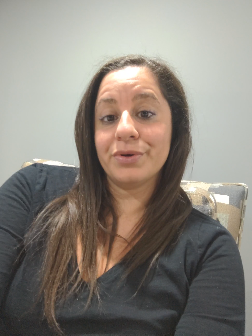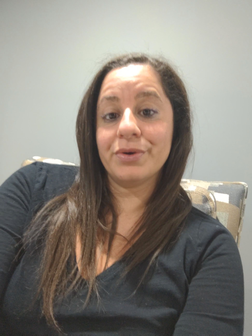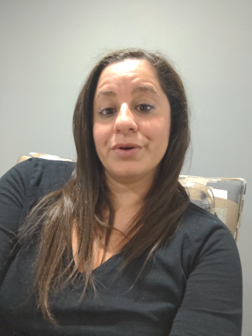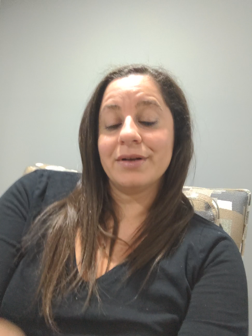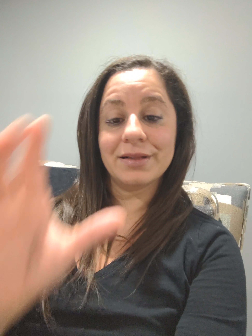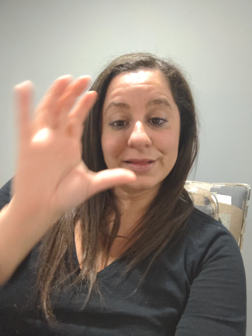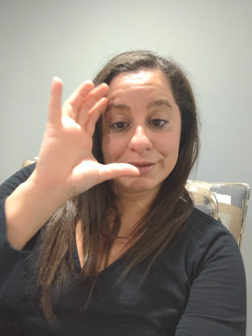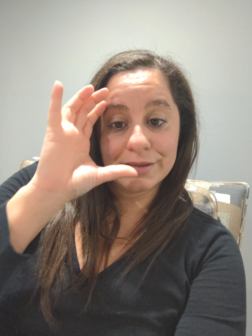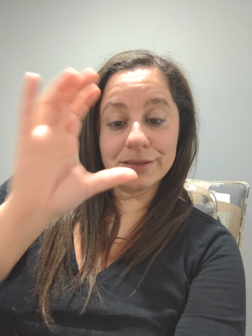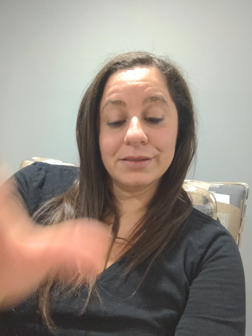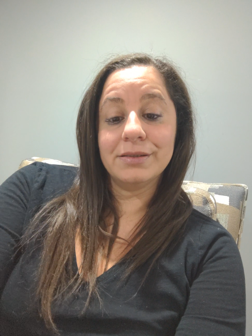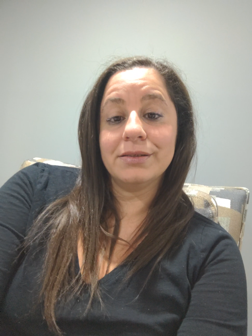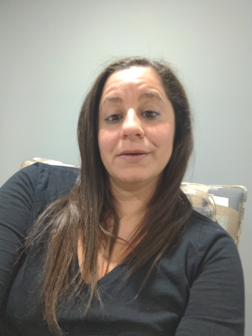listen